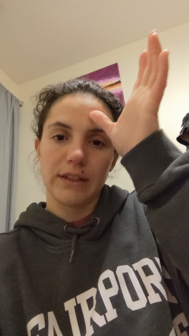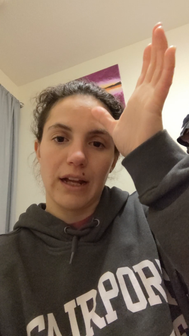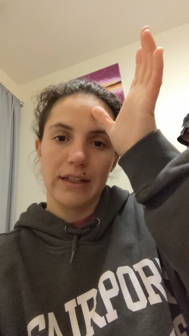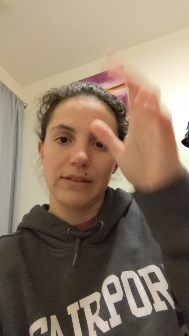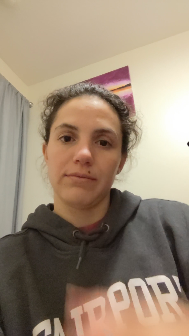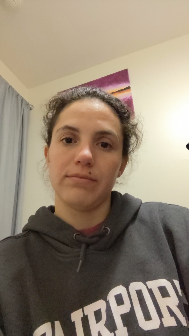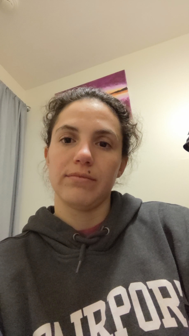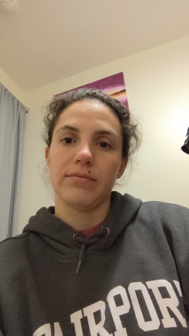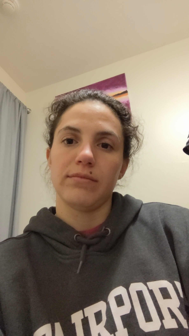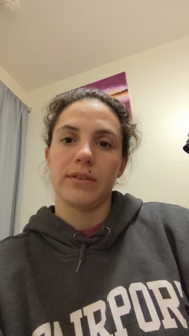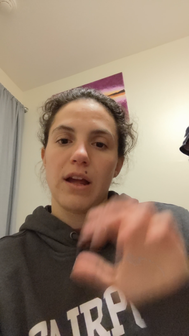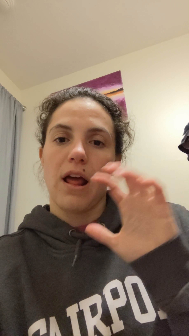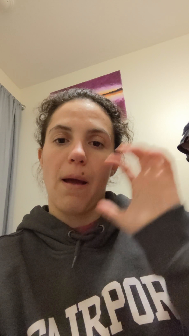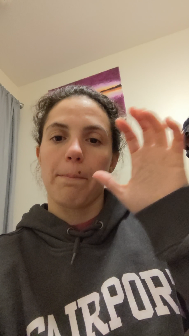climb